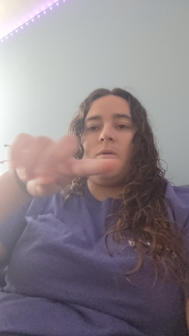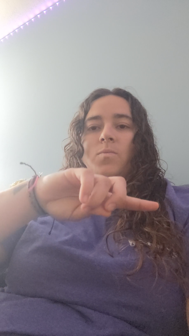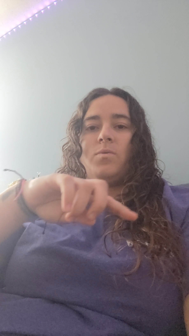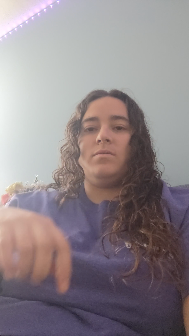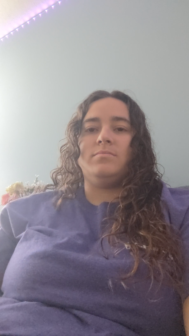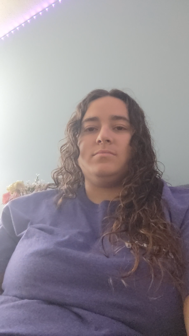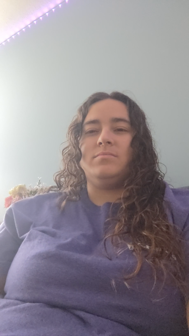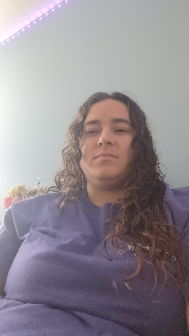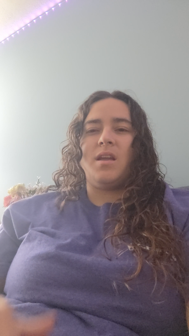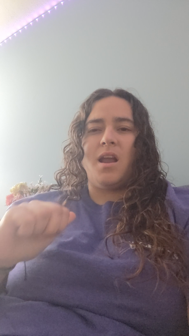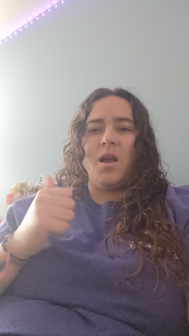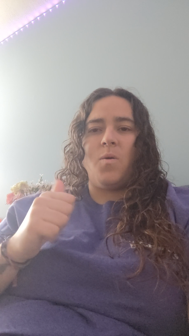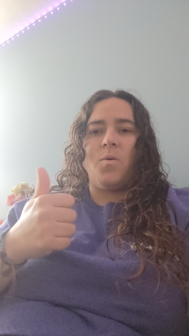how